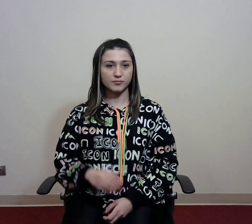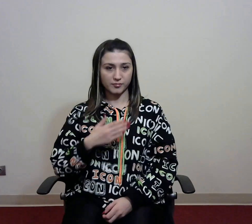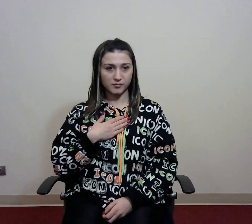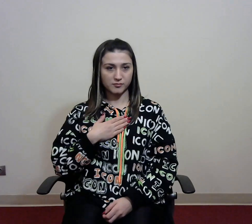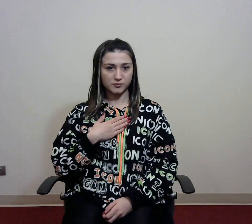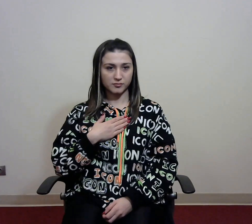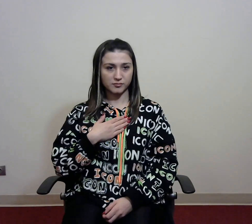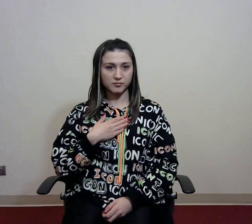mən